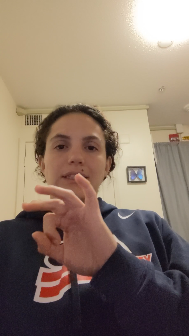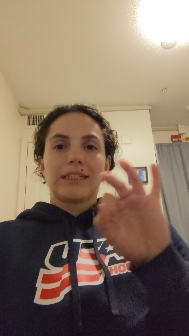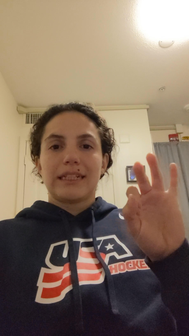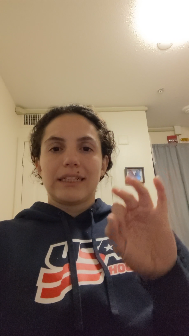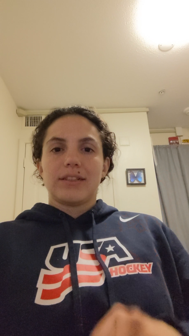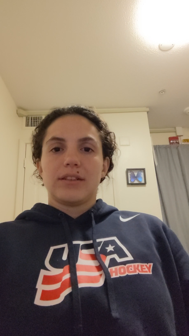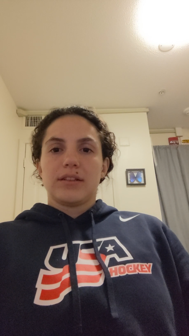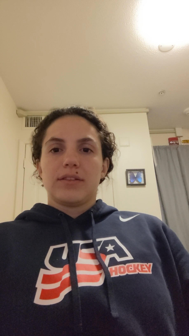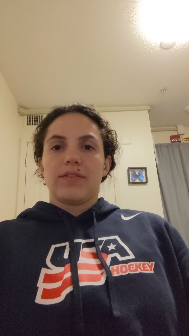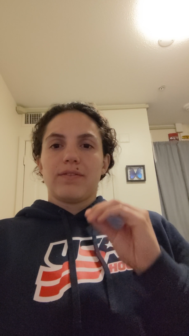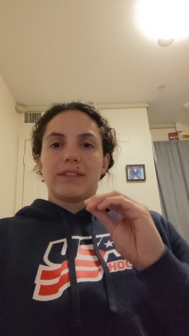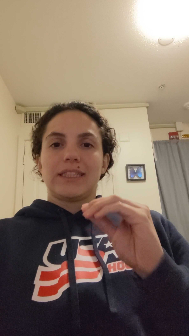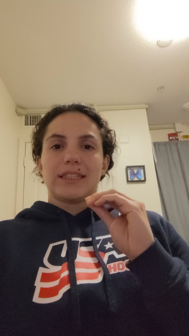fix